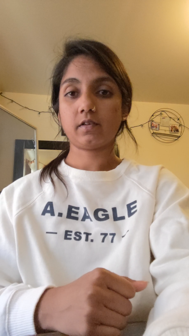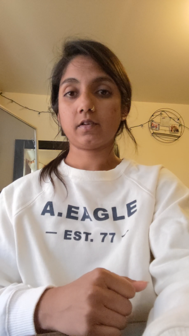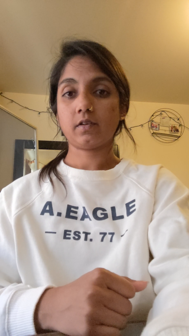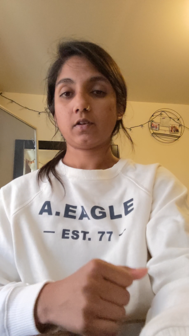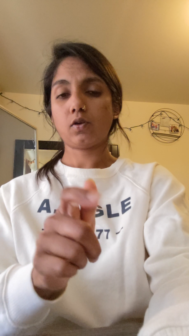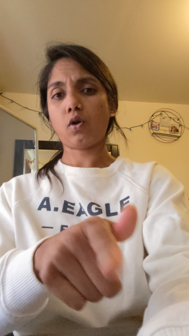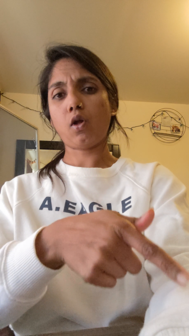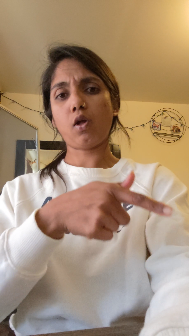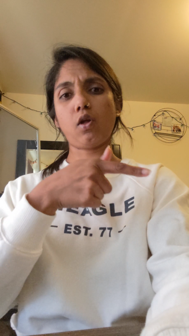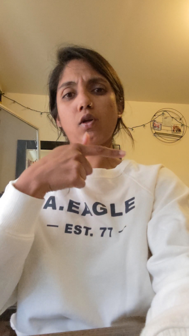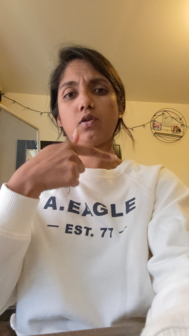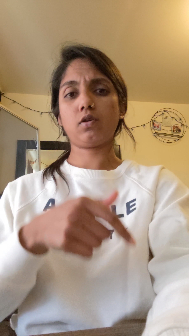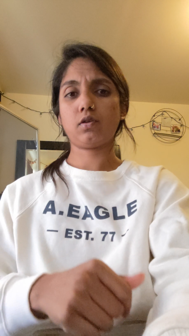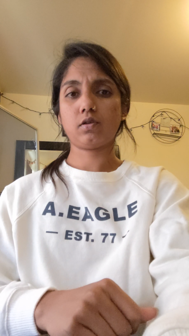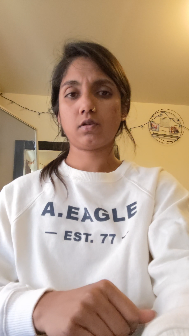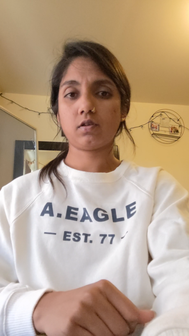long